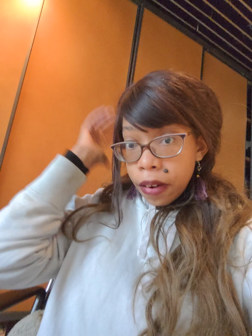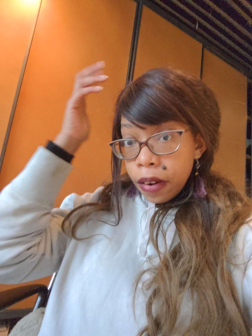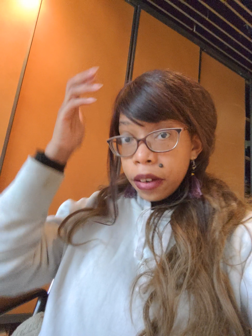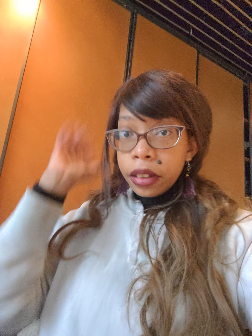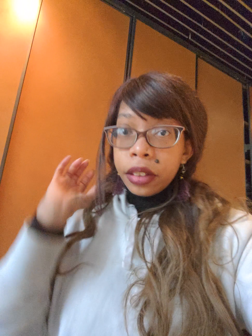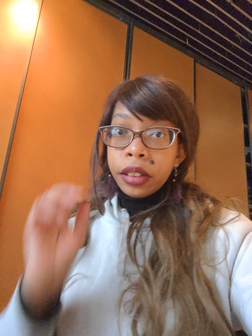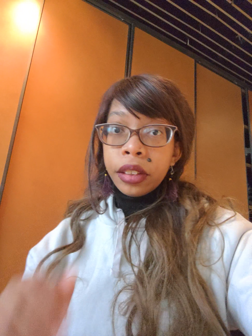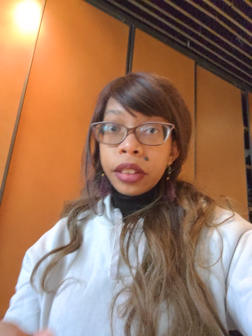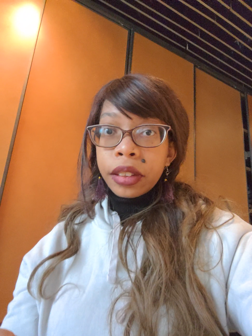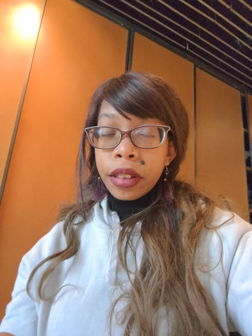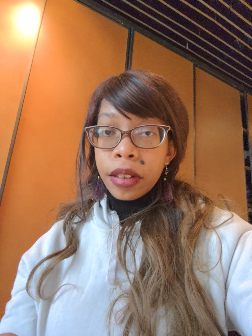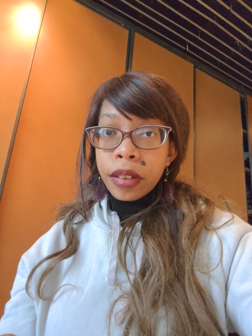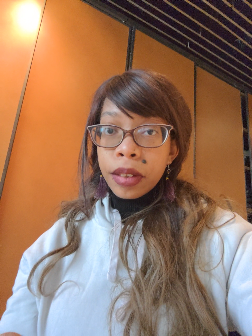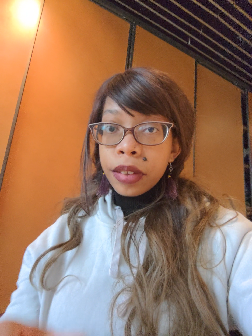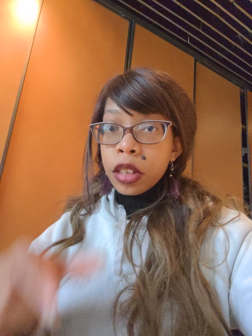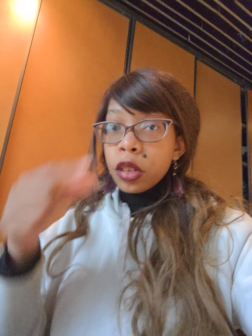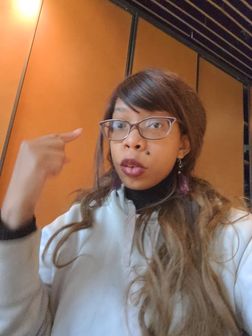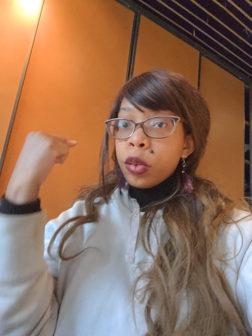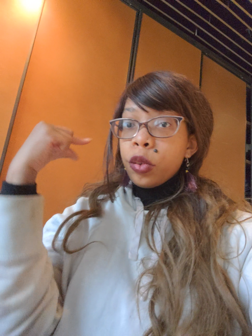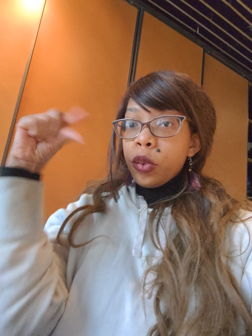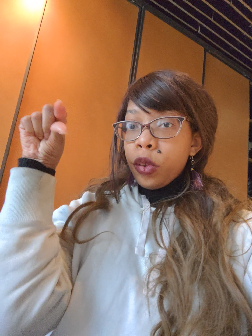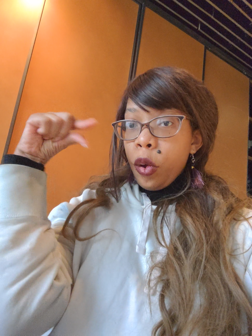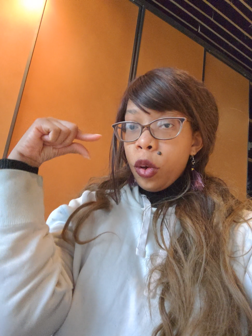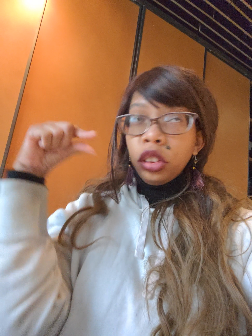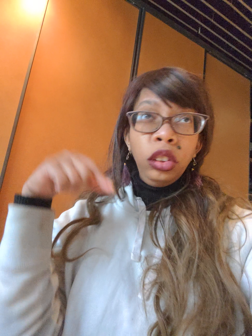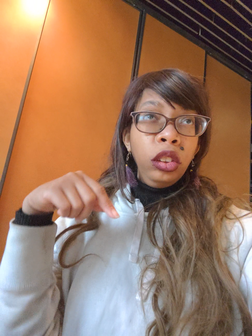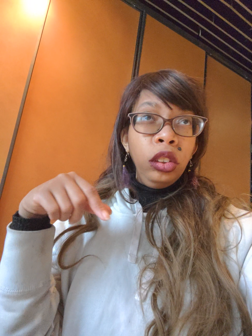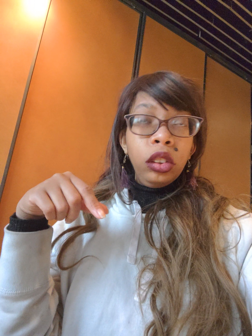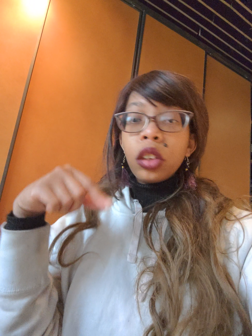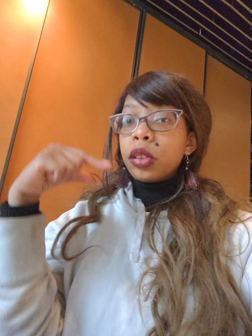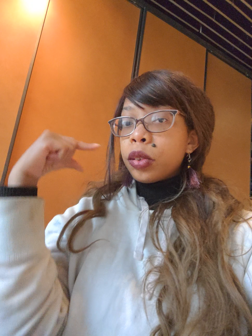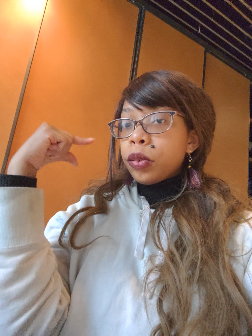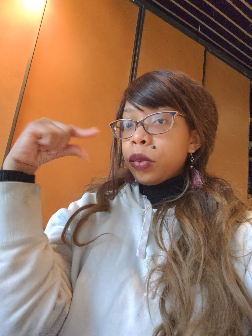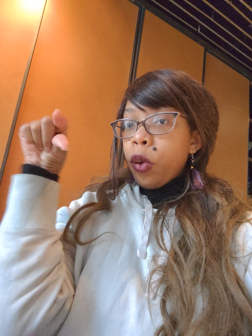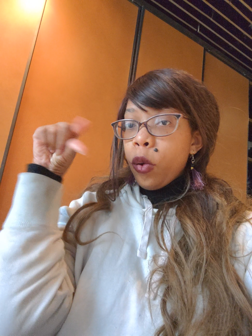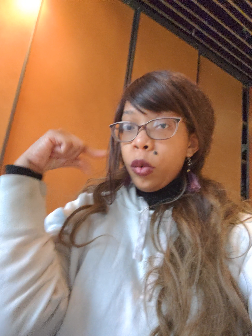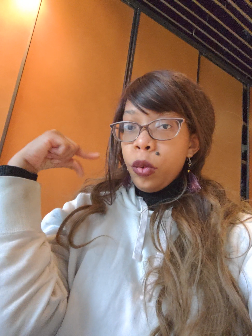goose